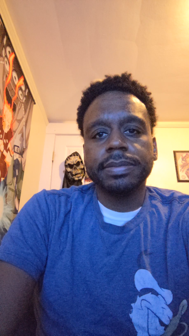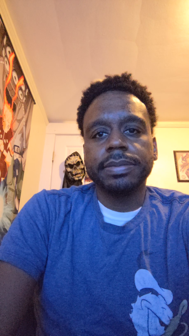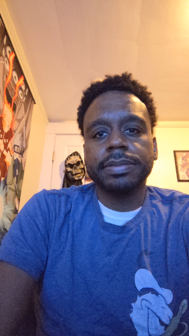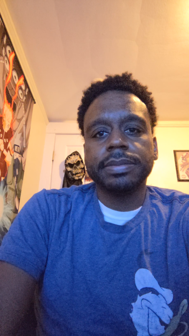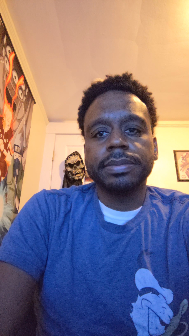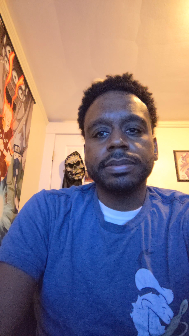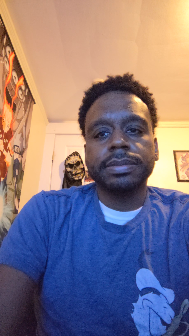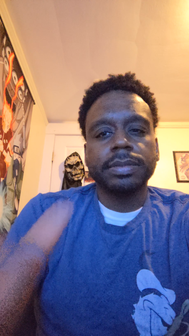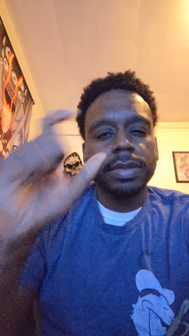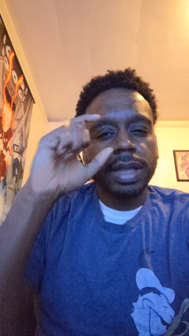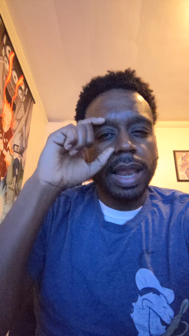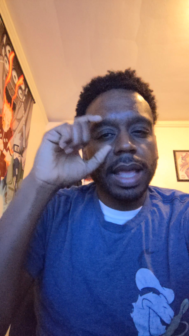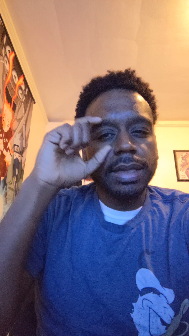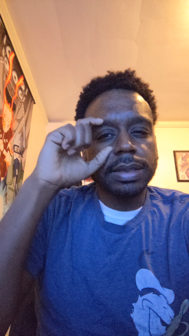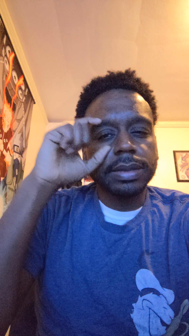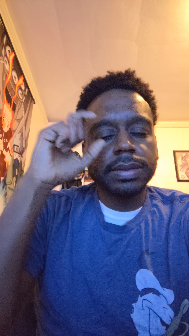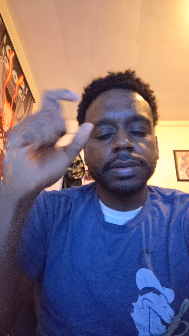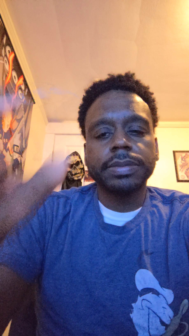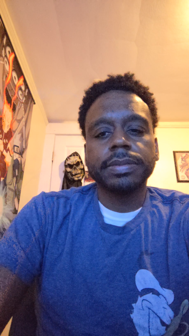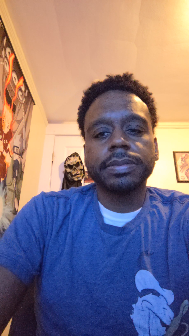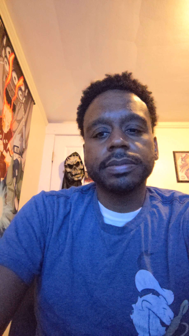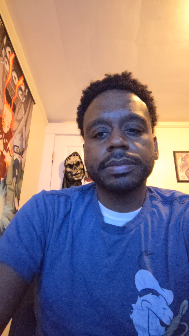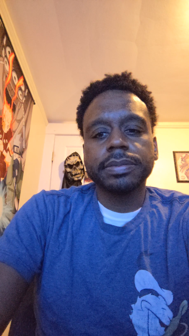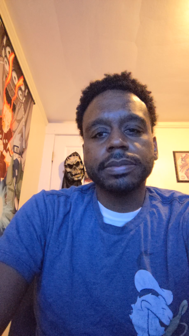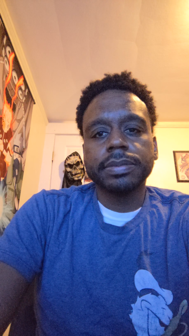glasses